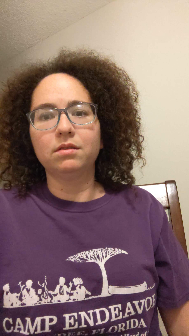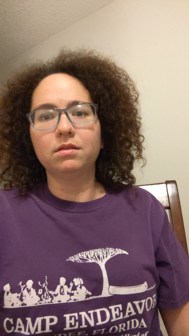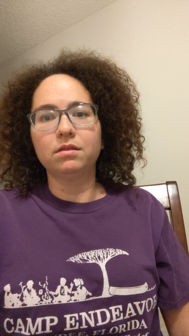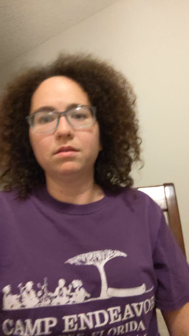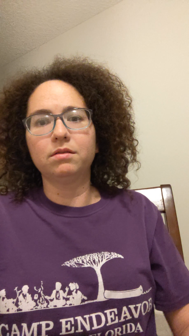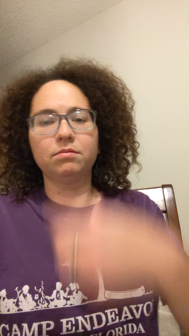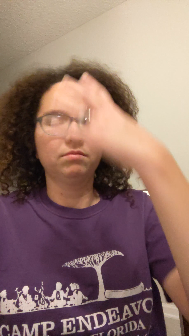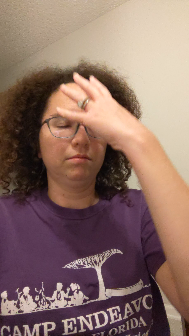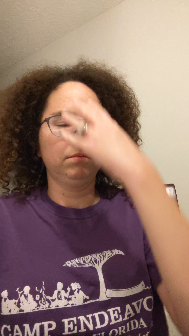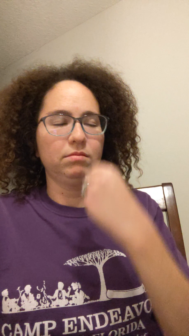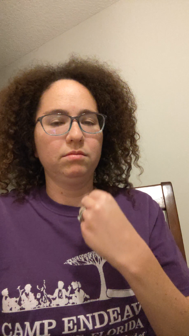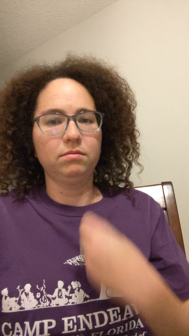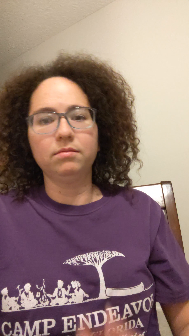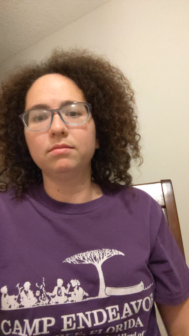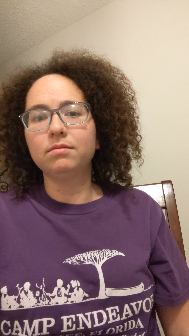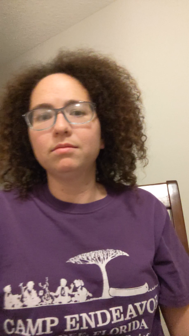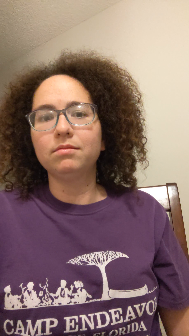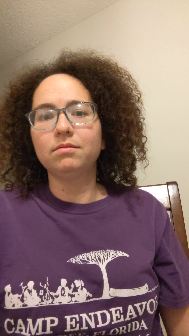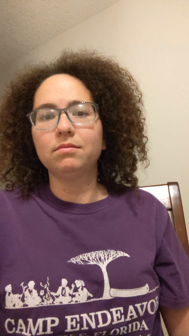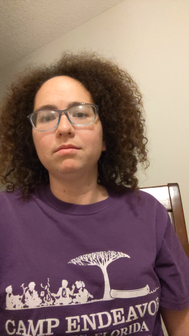asleep